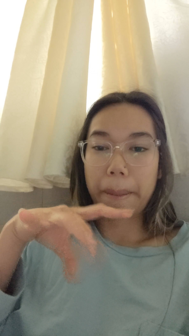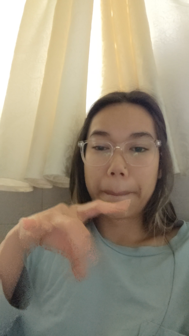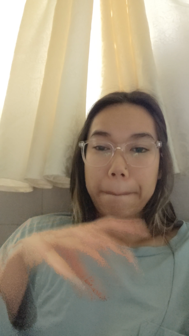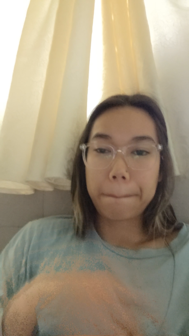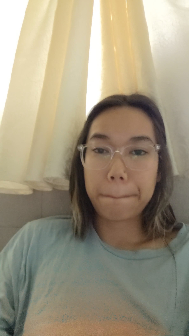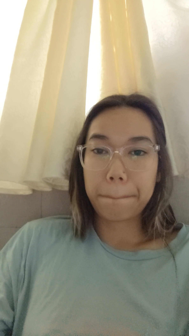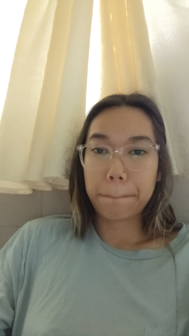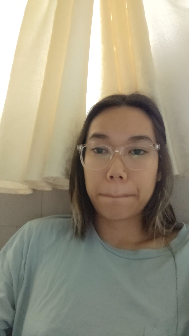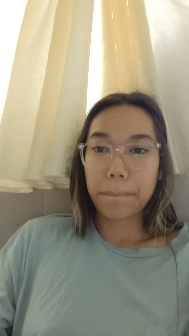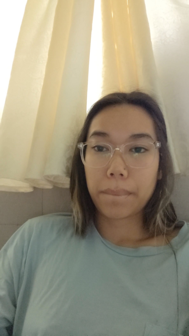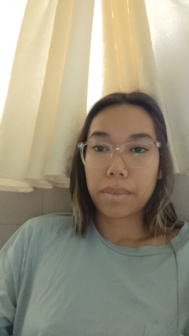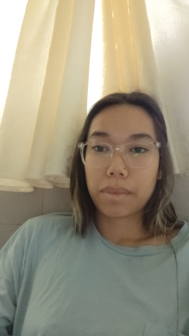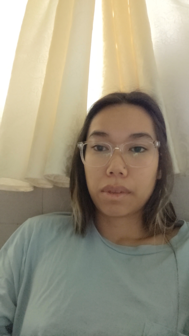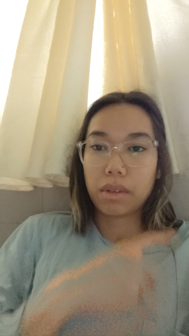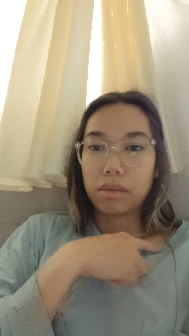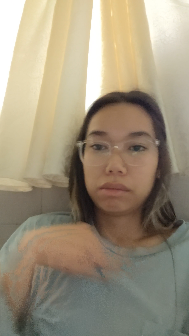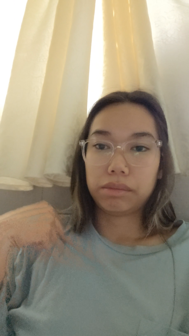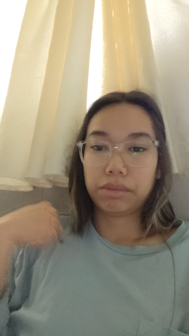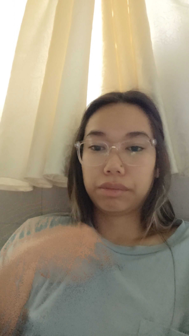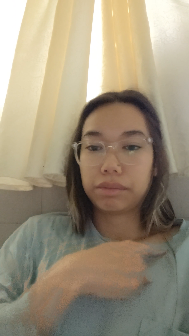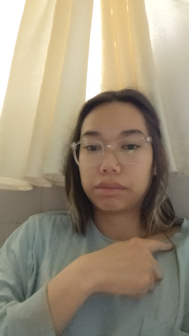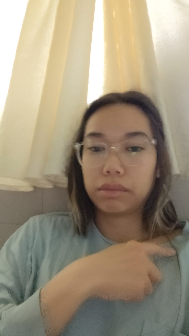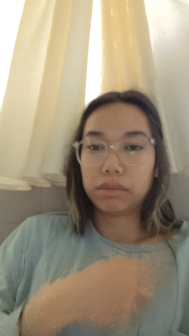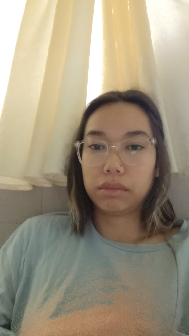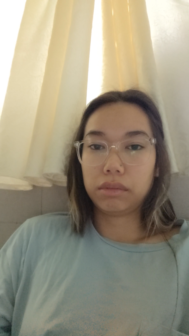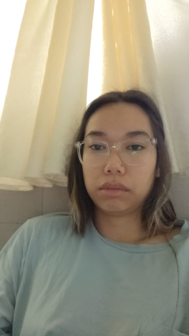bib